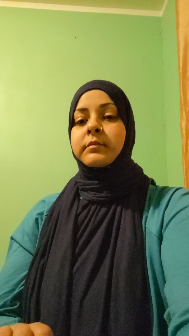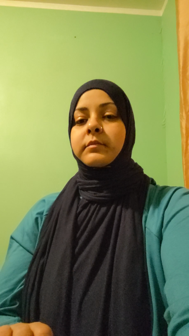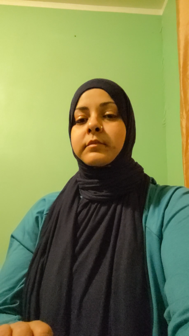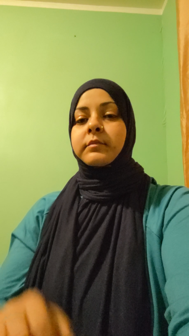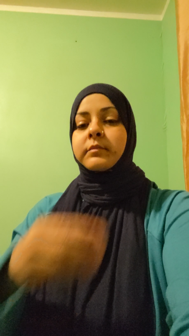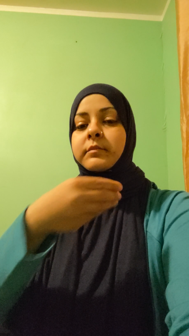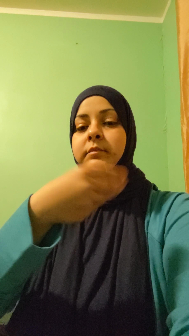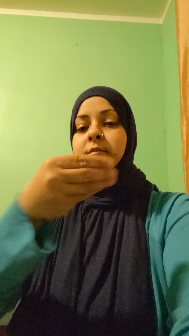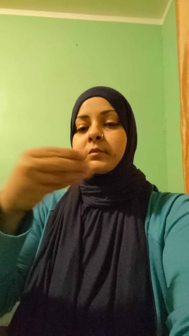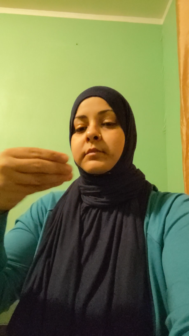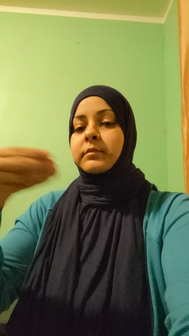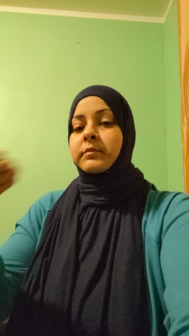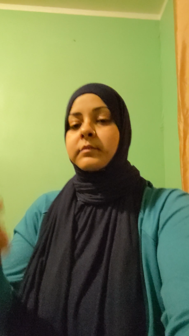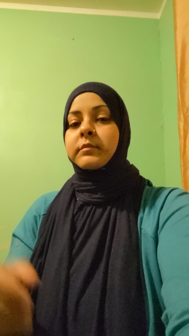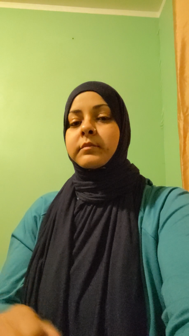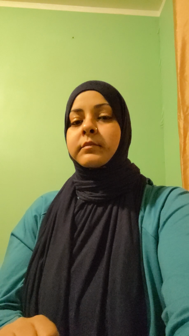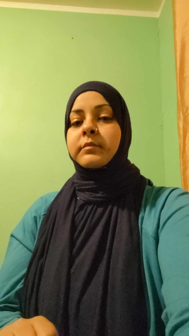shopping